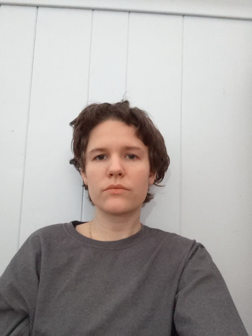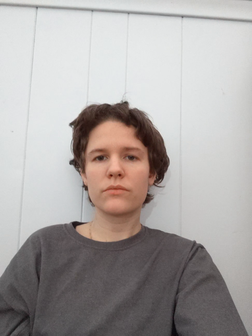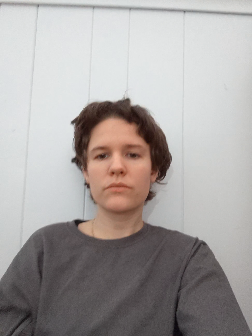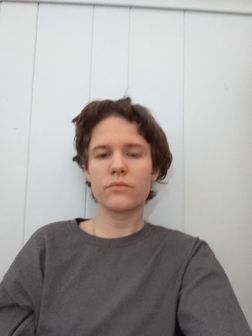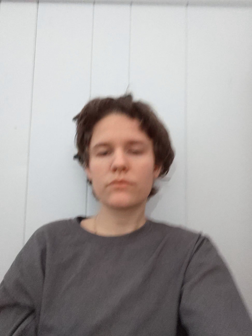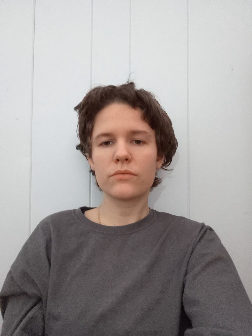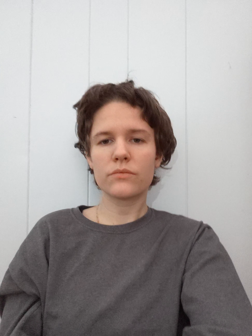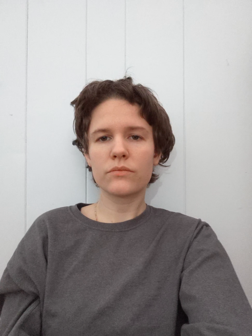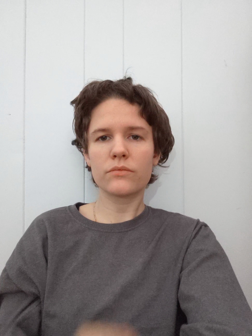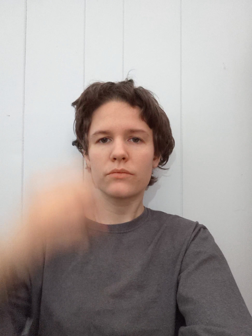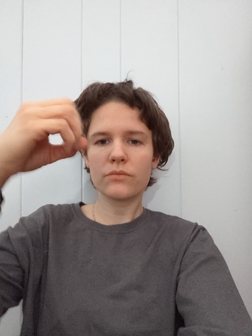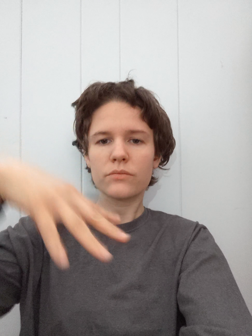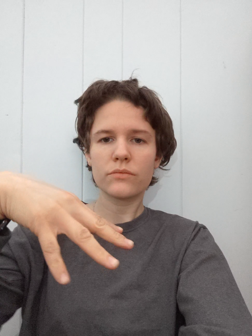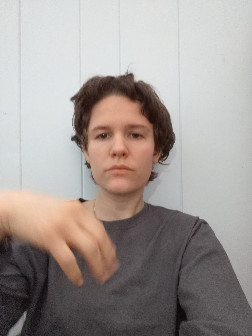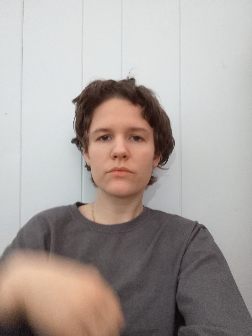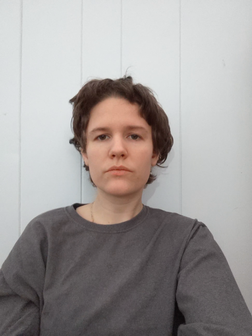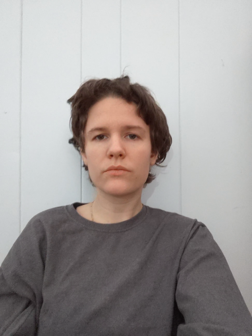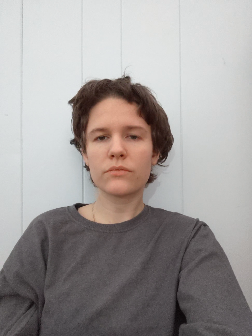drop